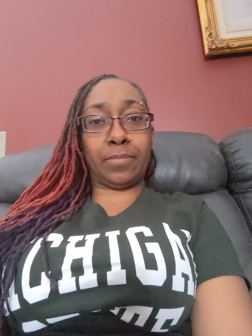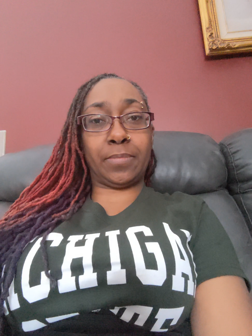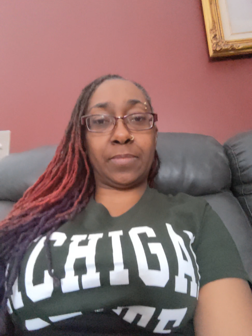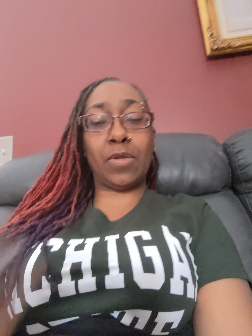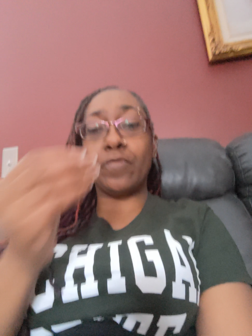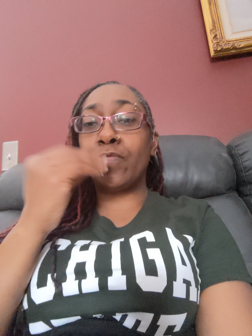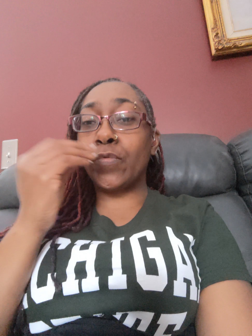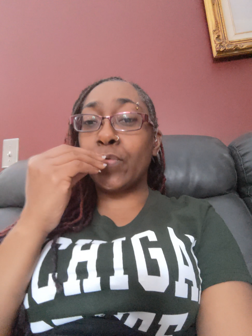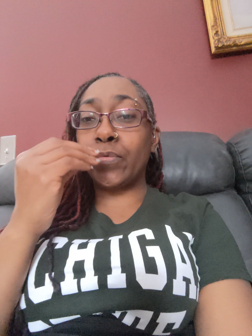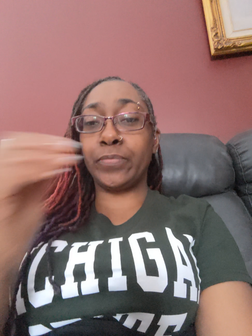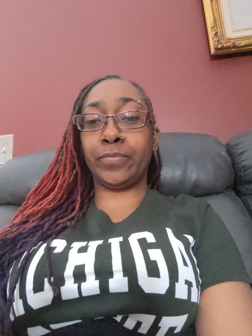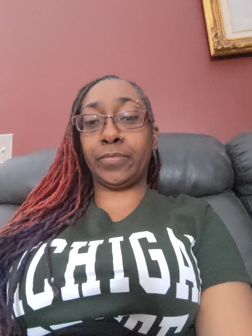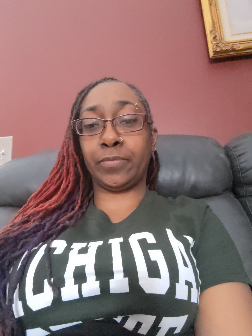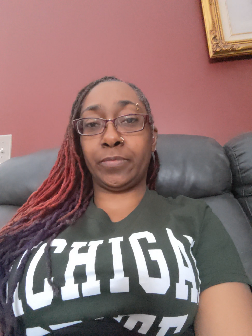food